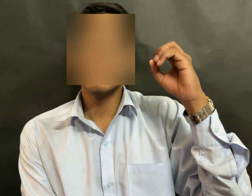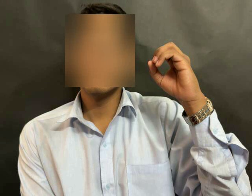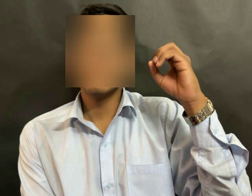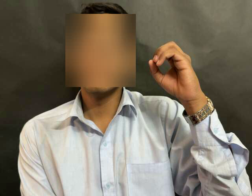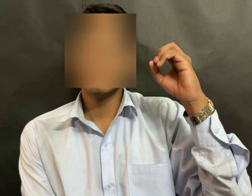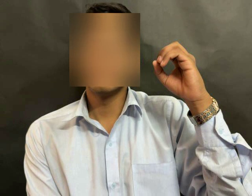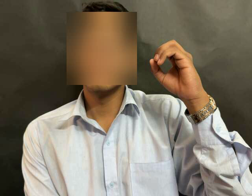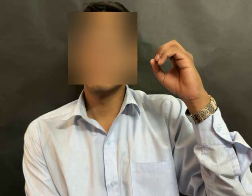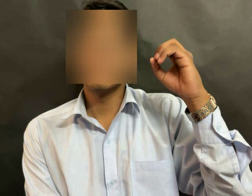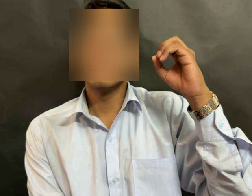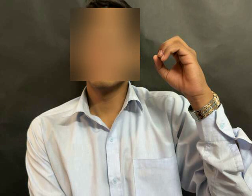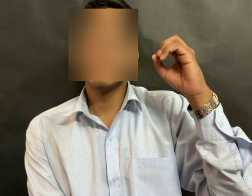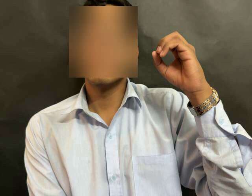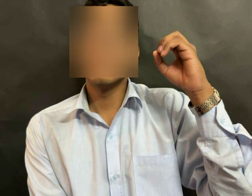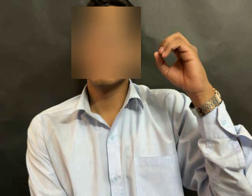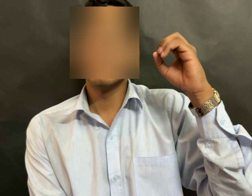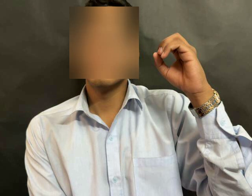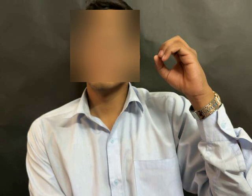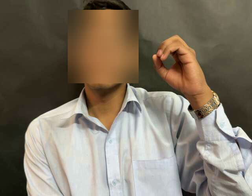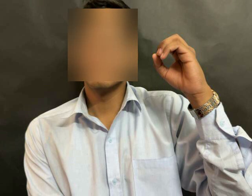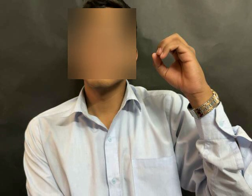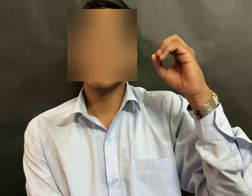O